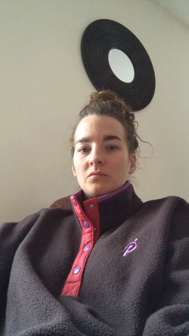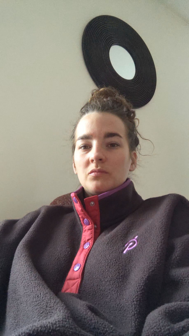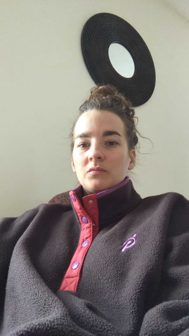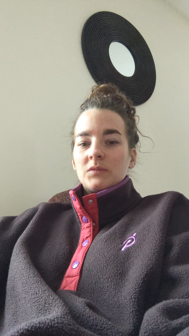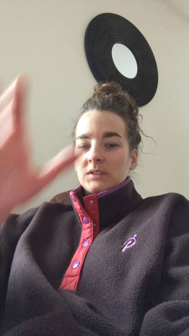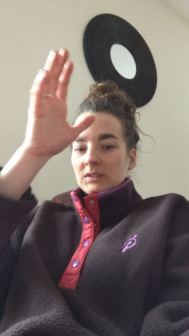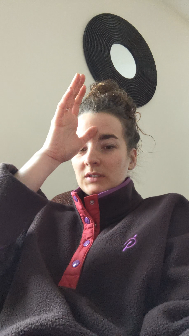daddy